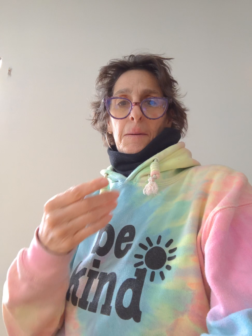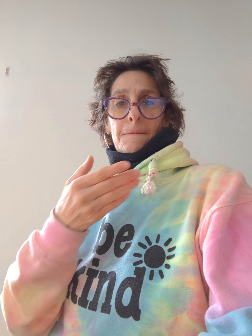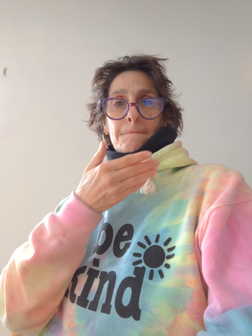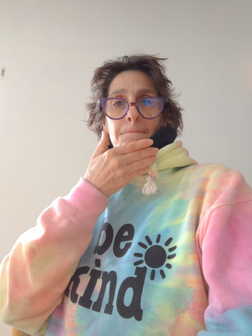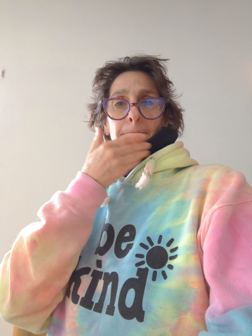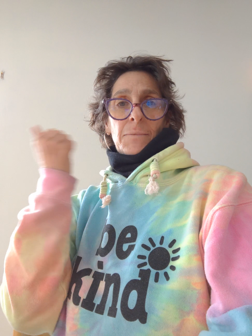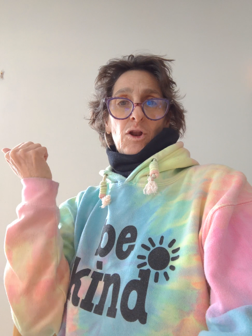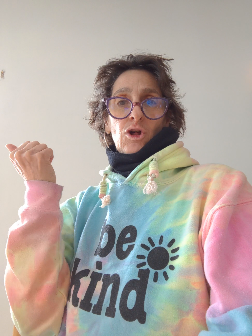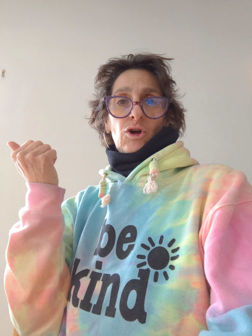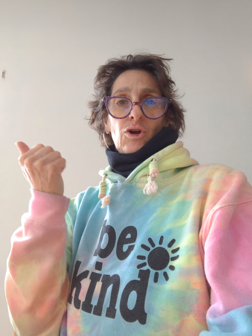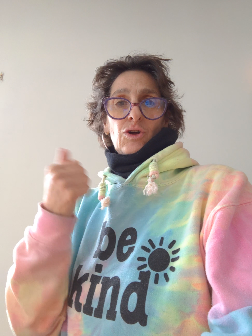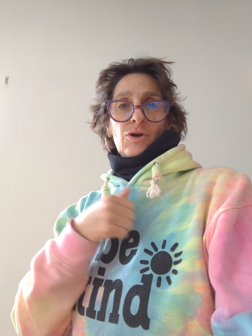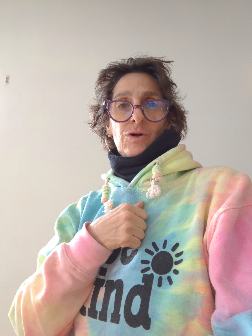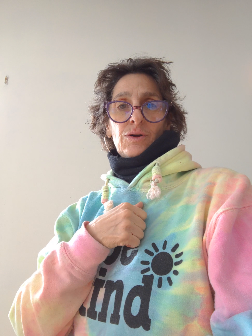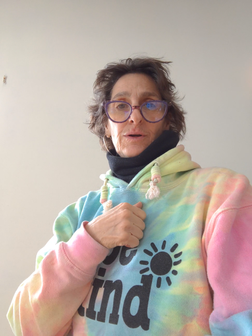better